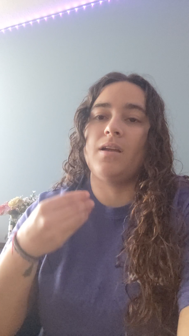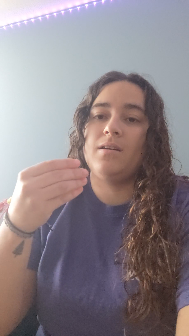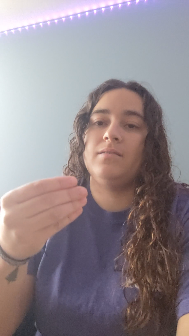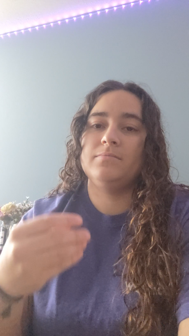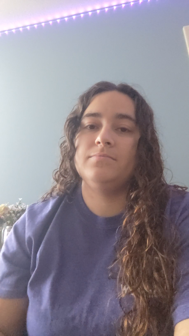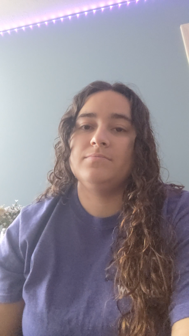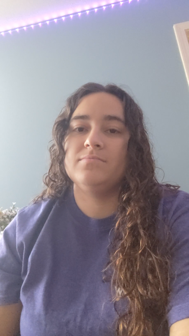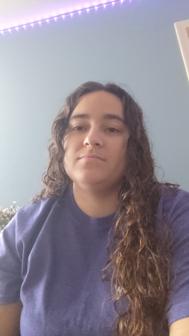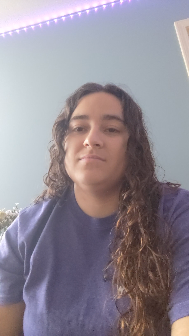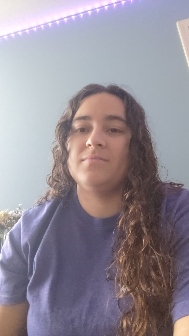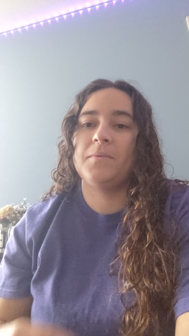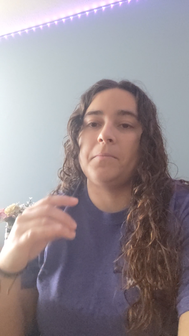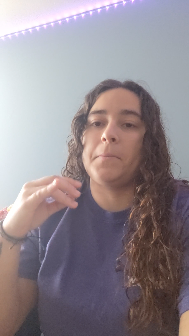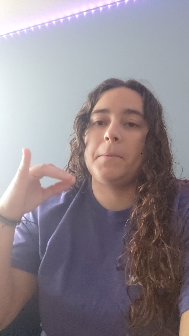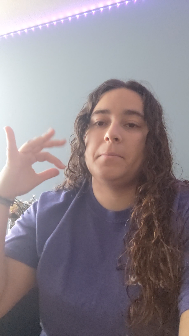bubbles